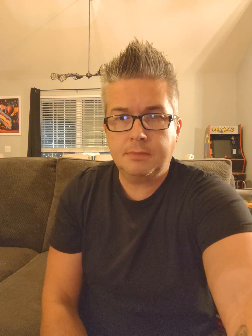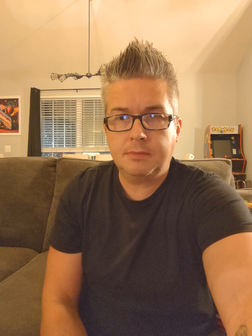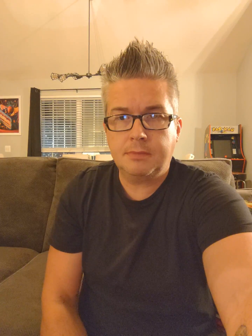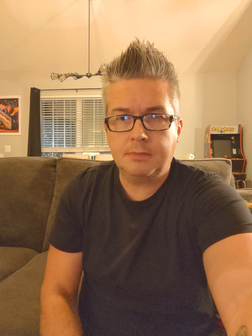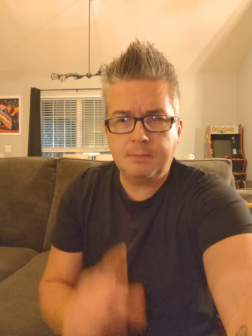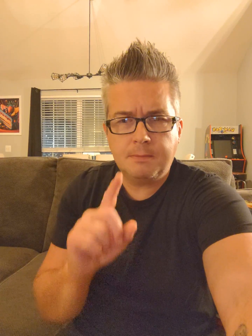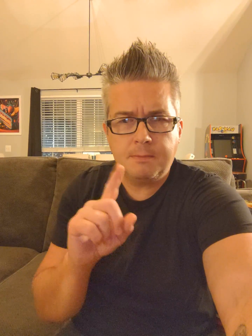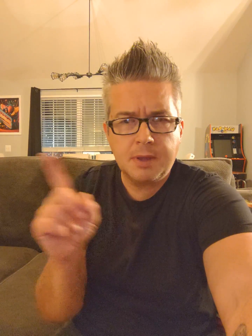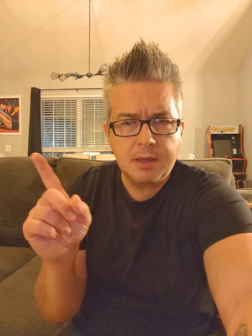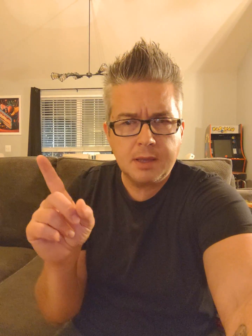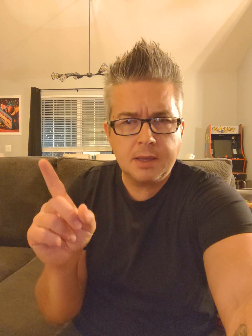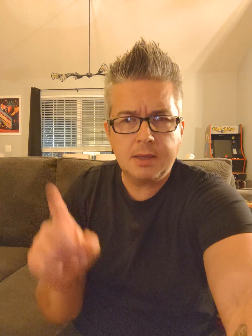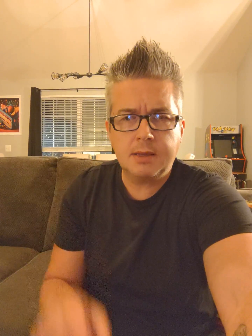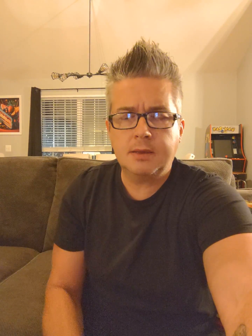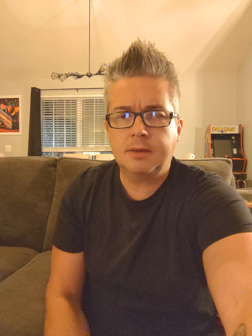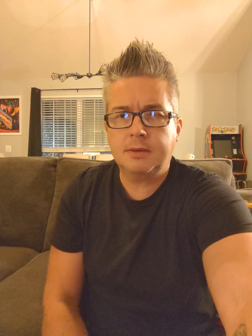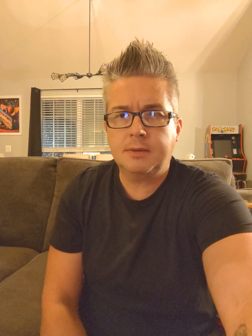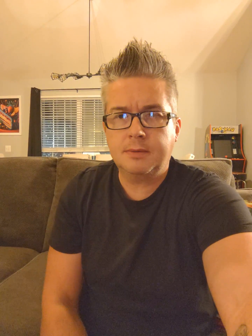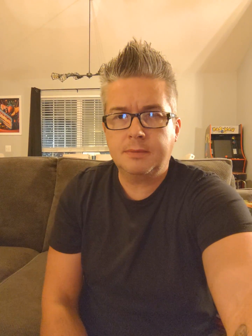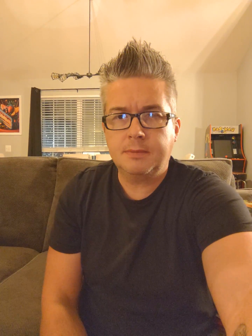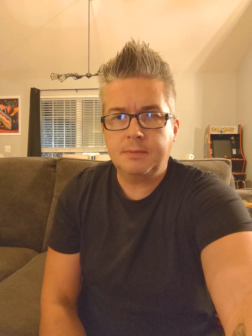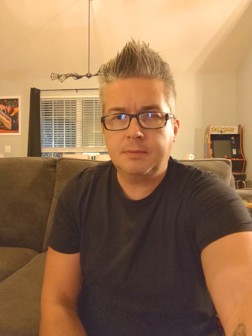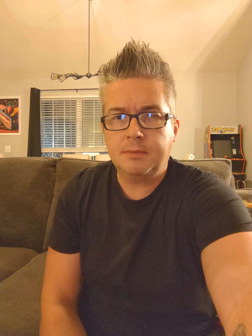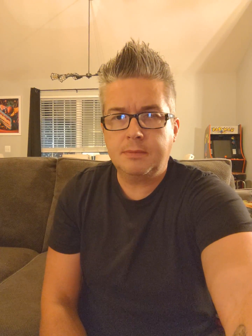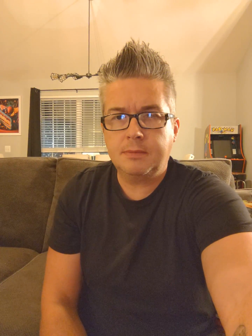but